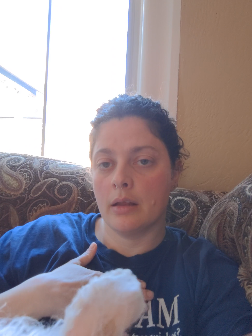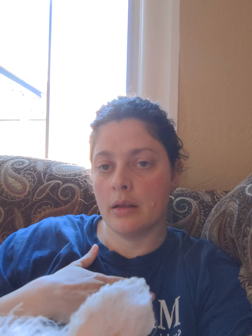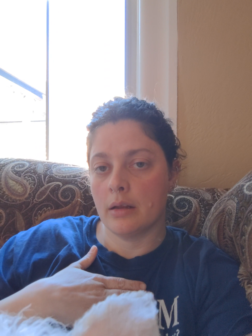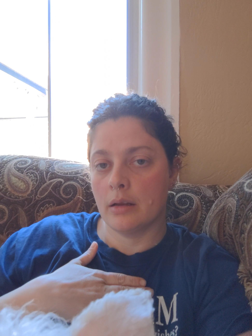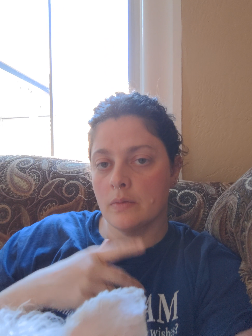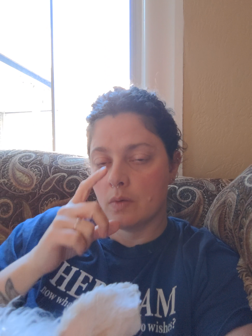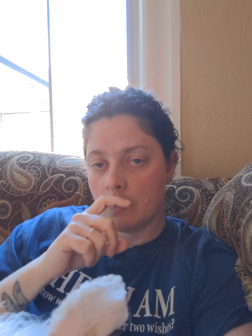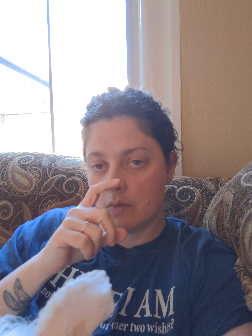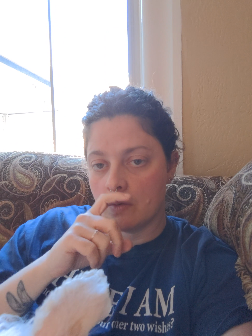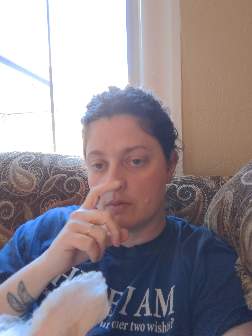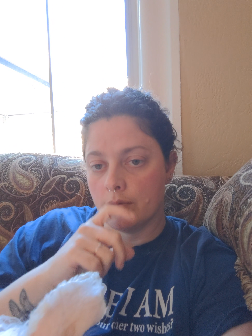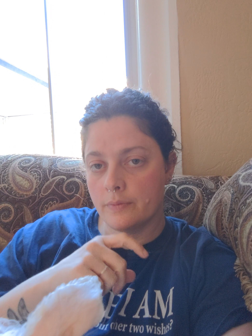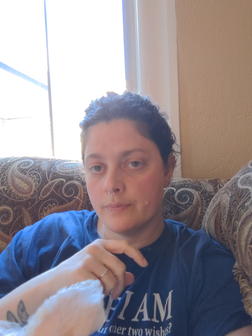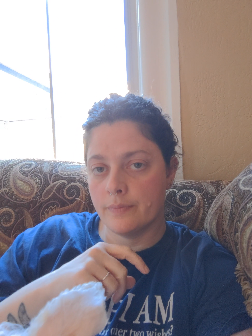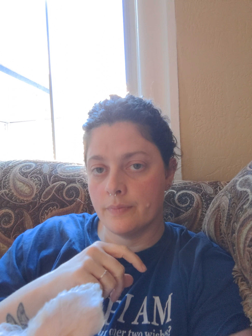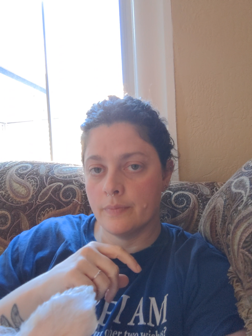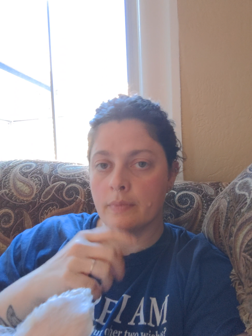doll